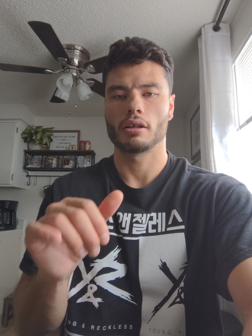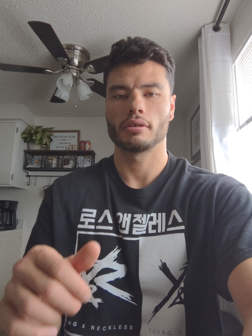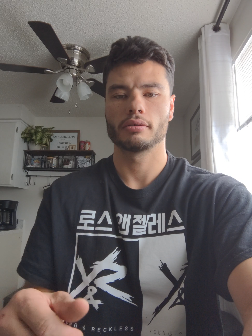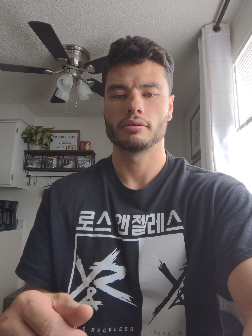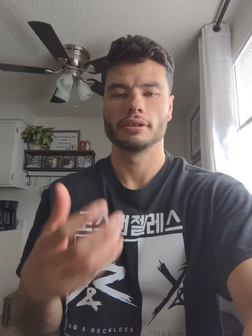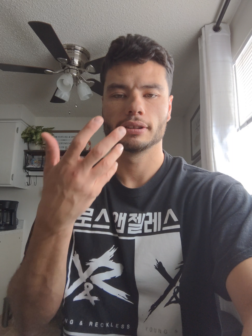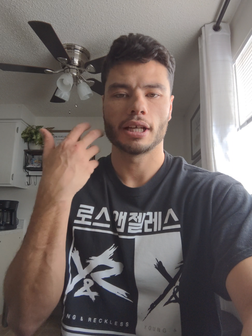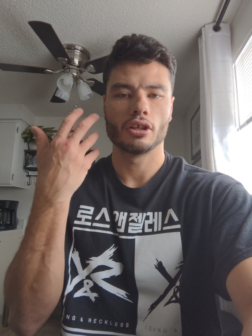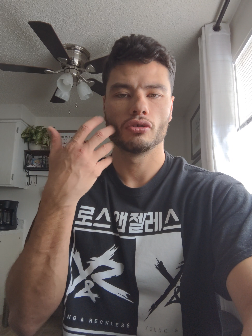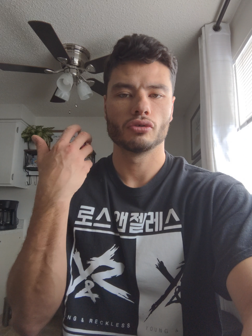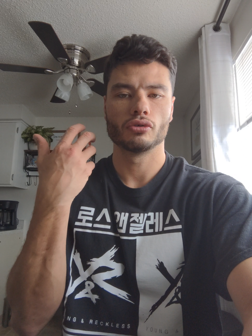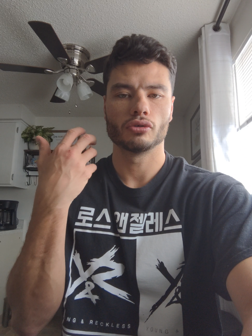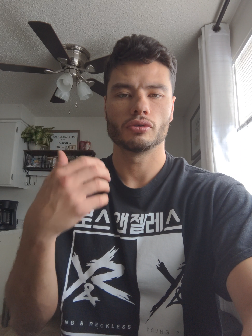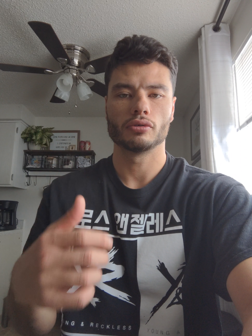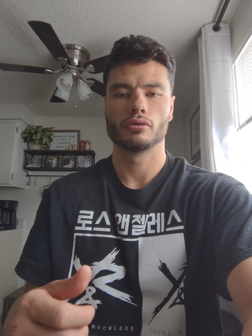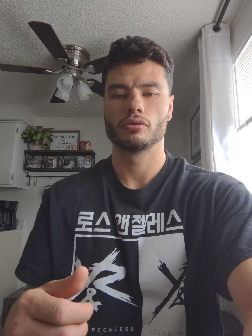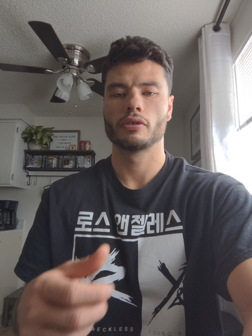tiger